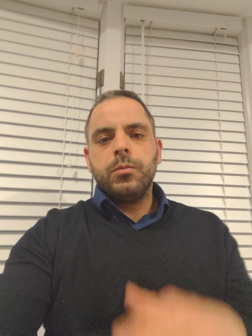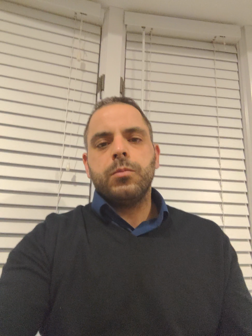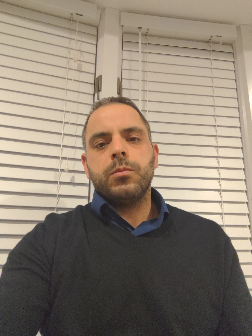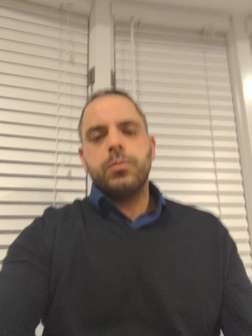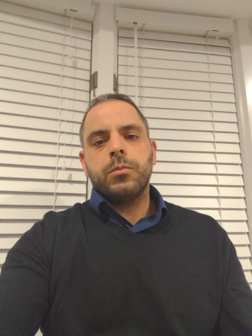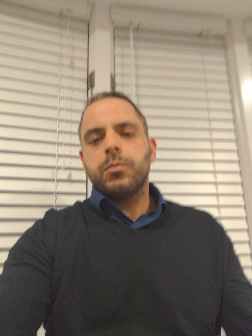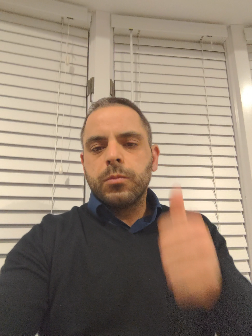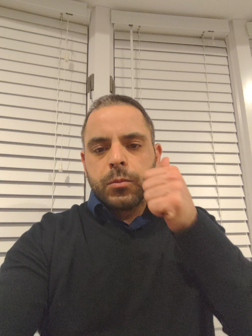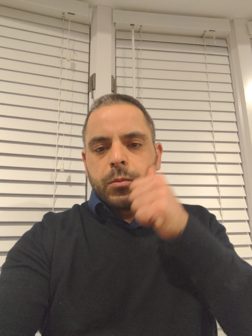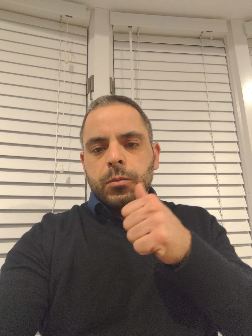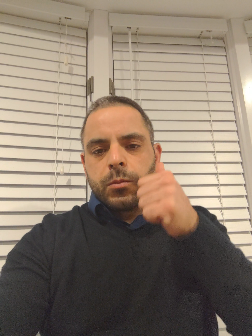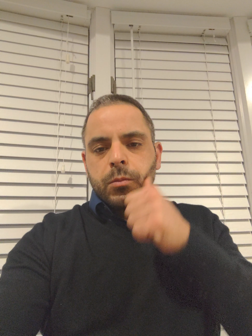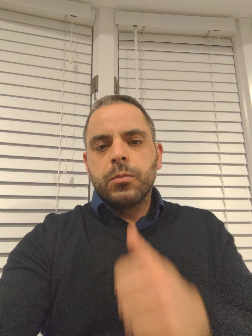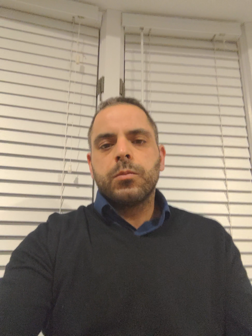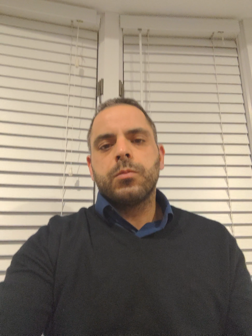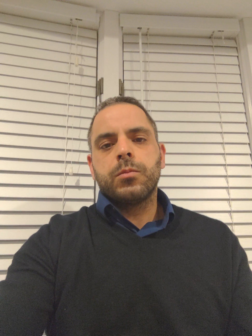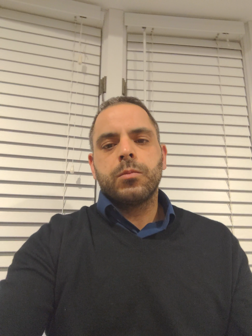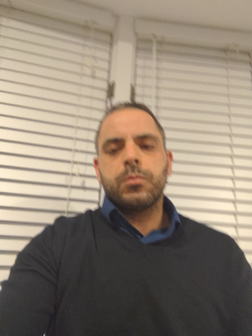girl